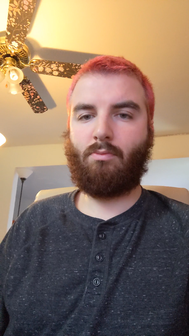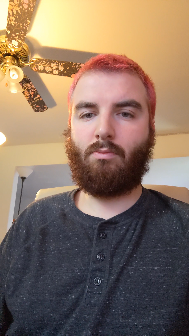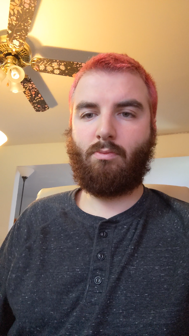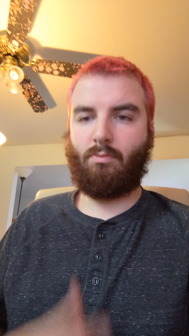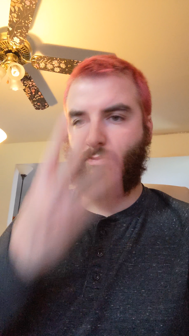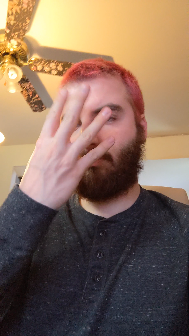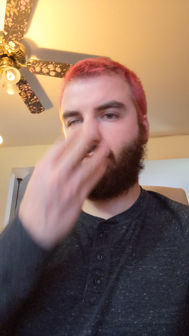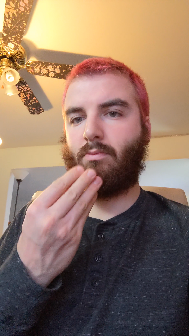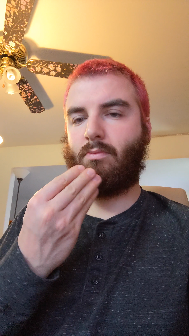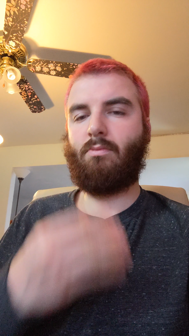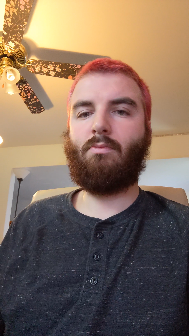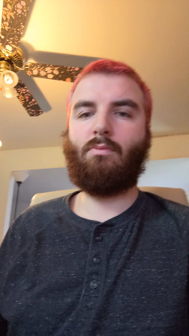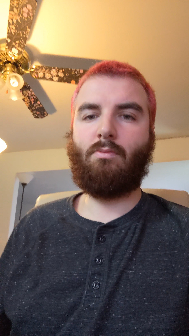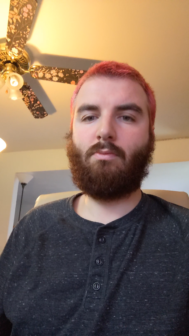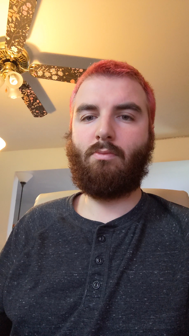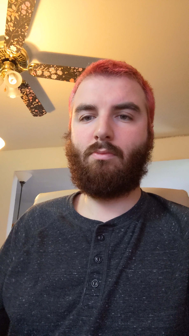asleep